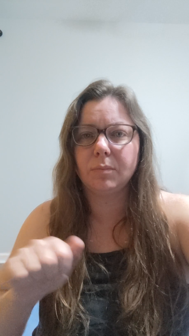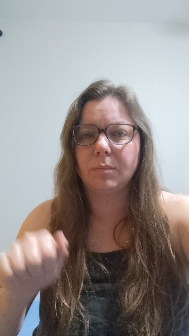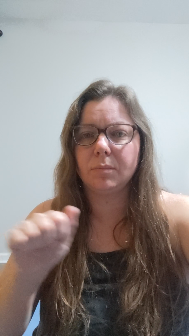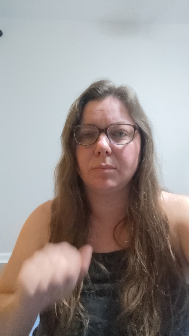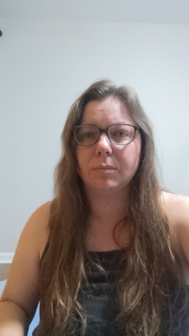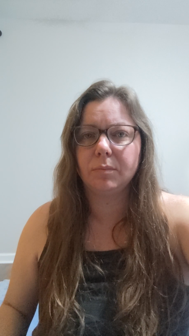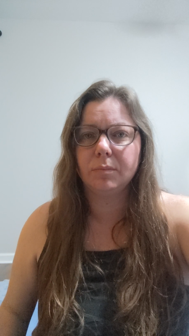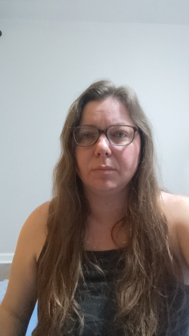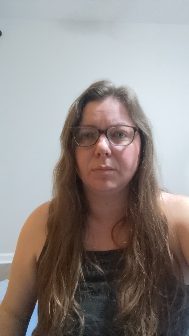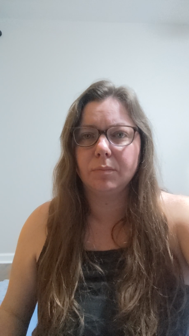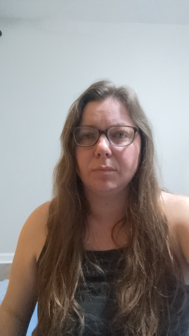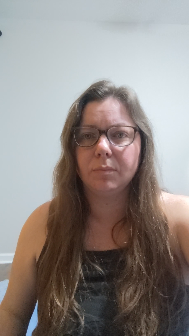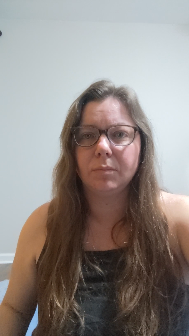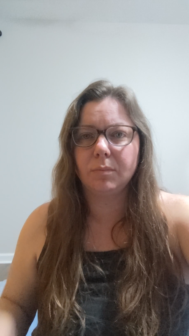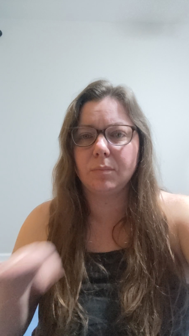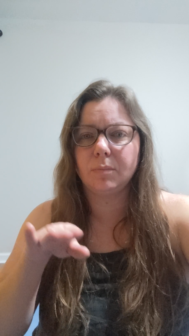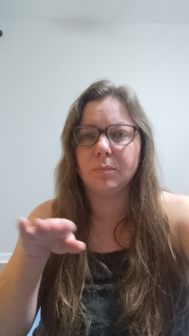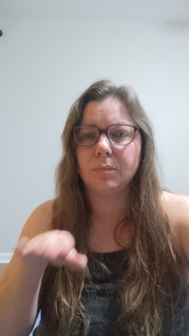boots